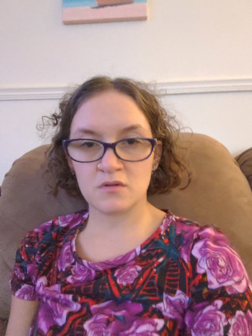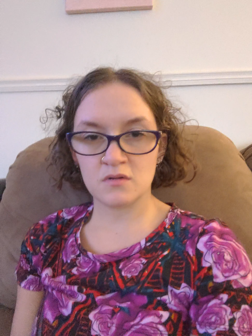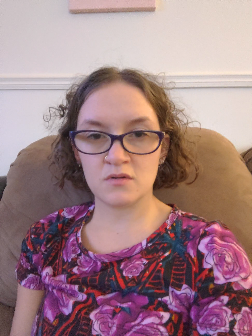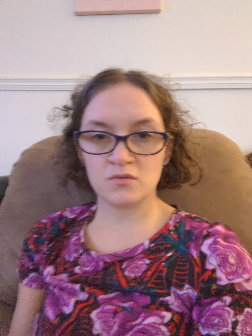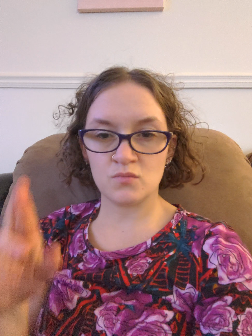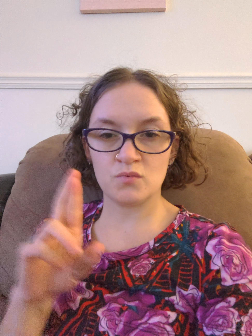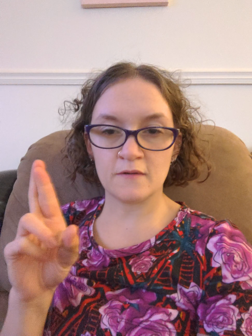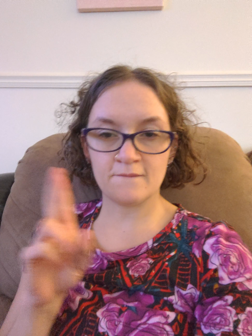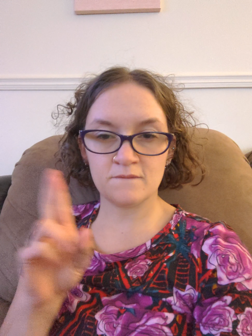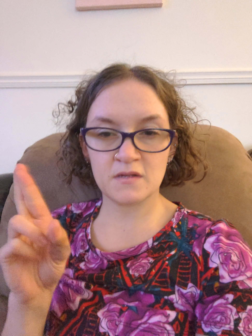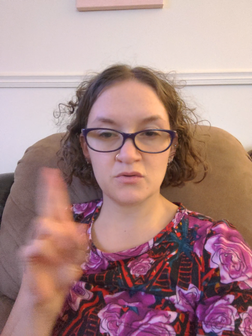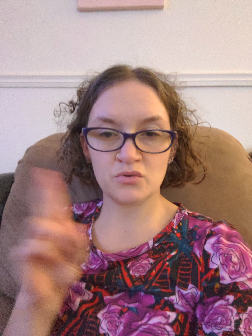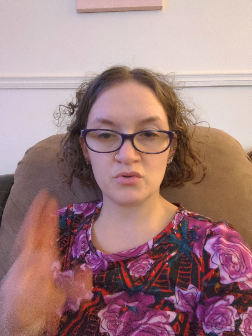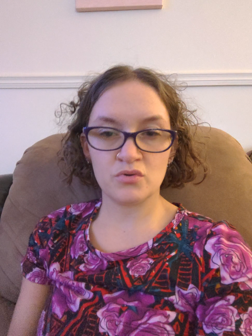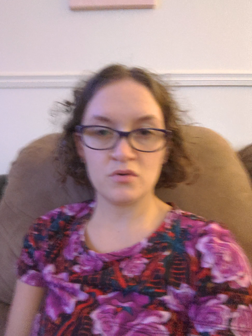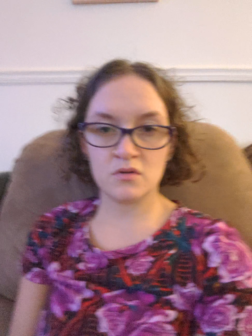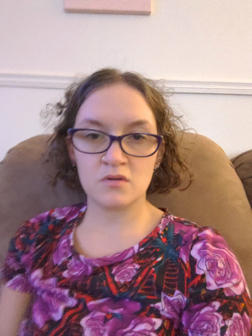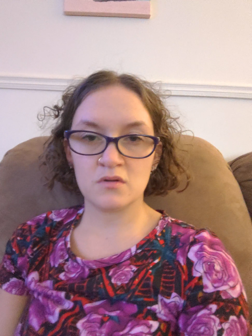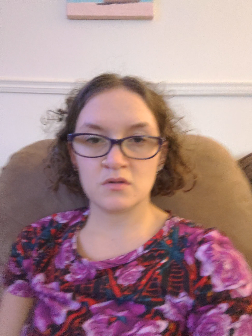refrigerator